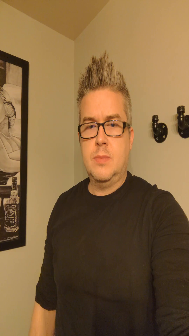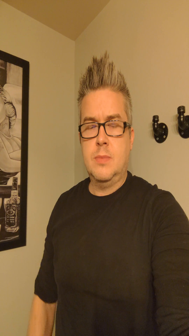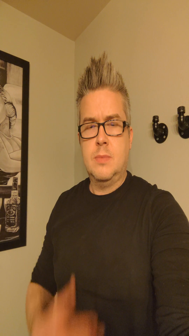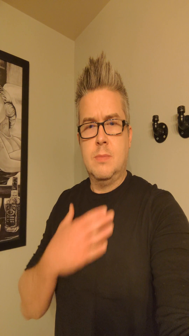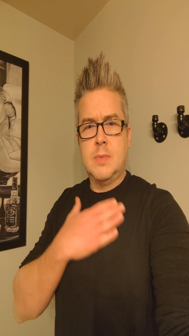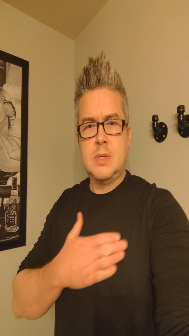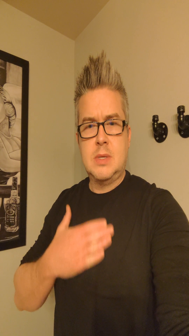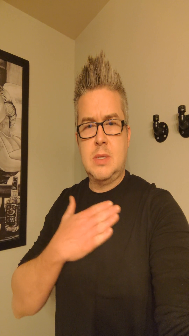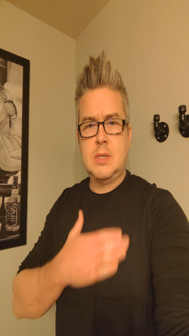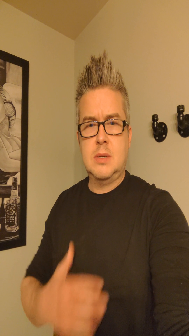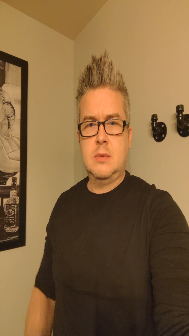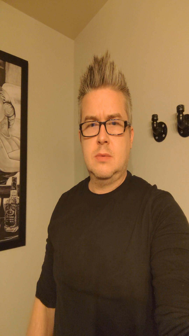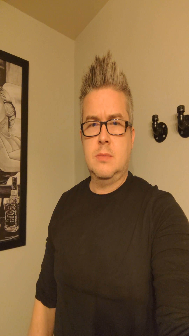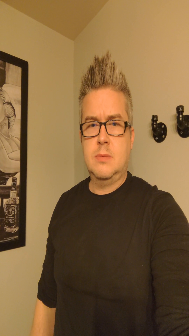please